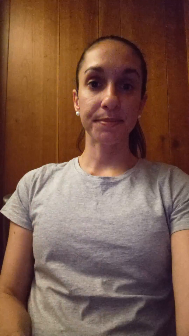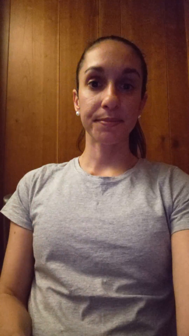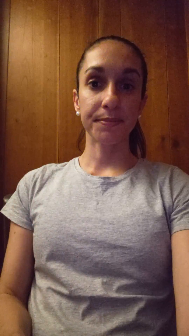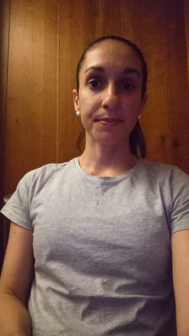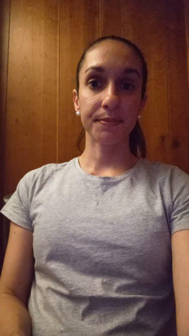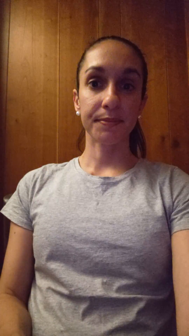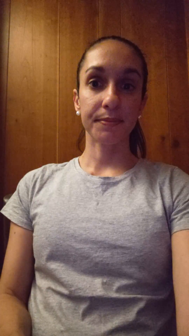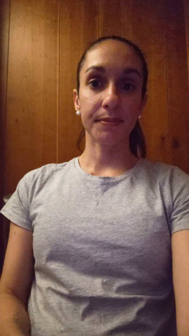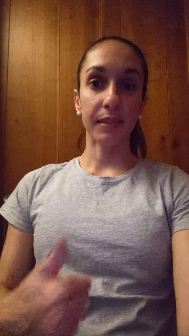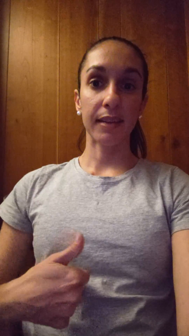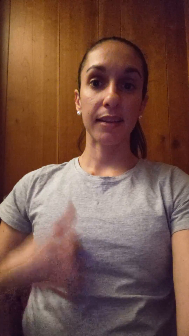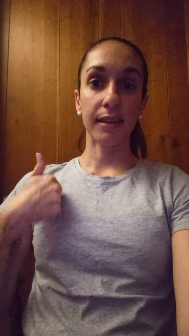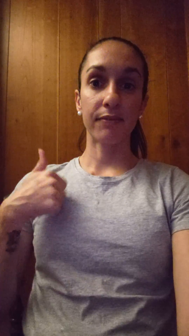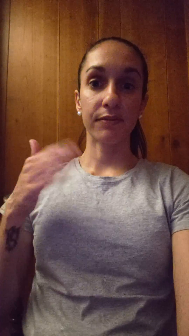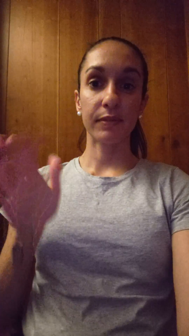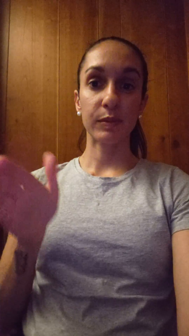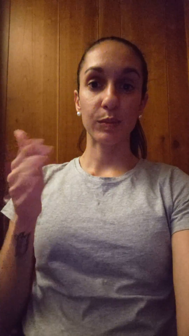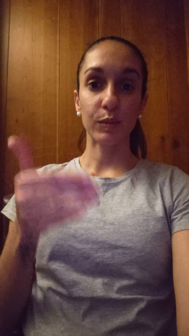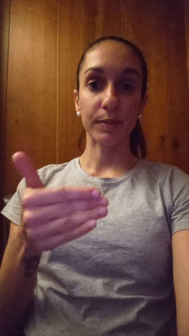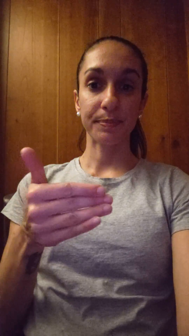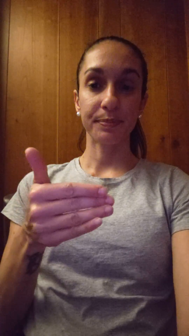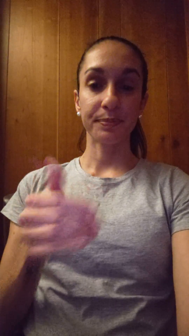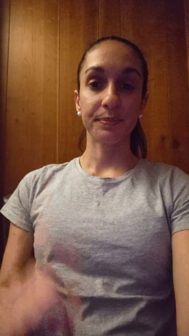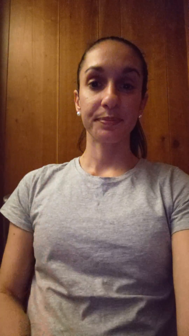living room